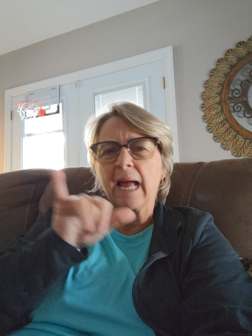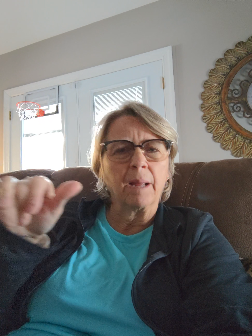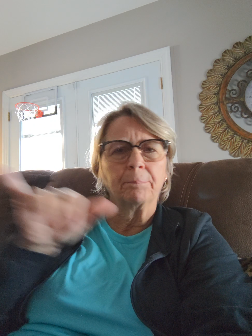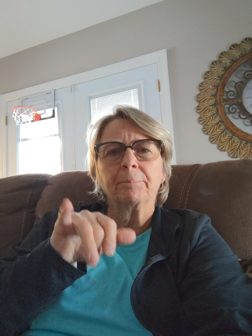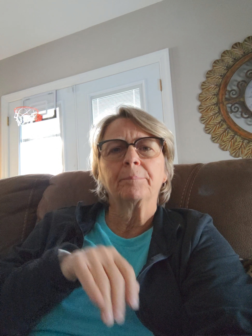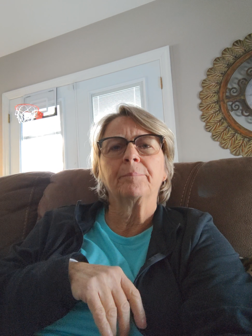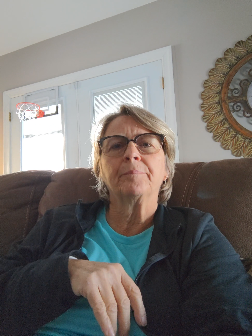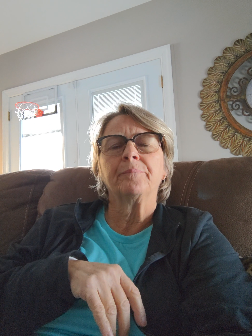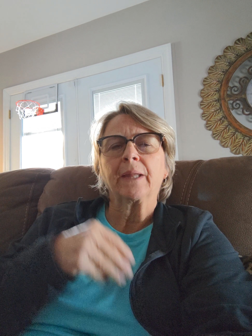same